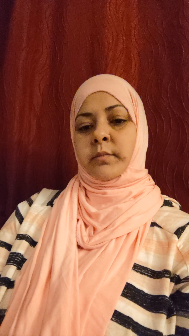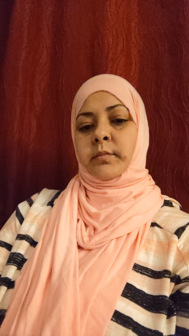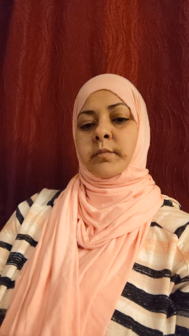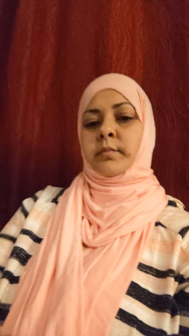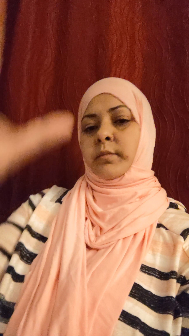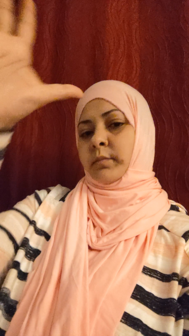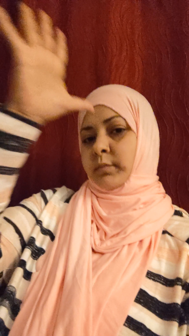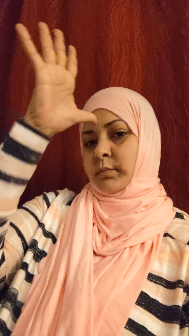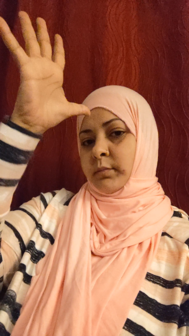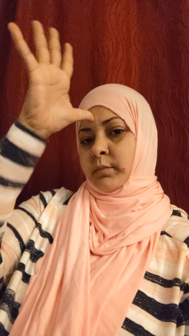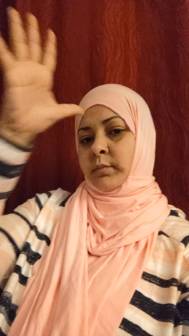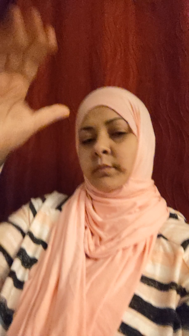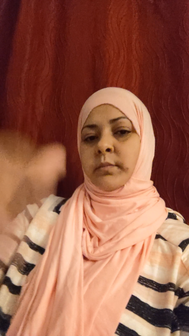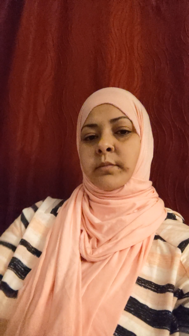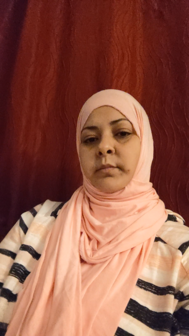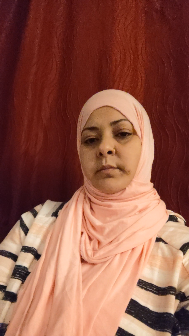daddy